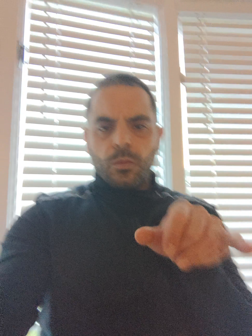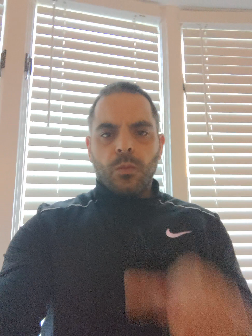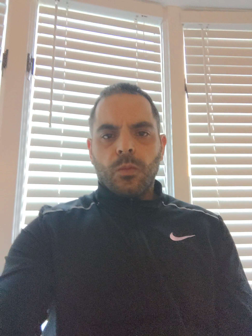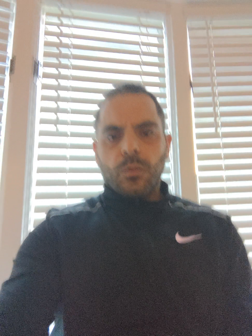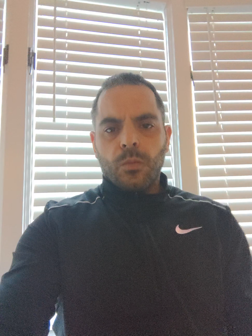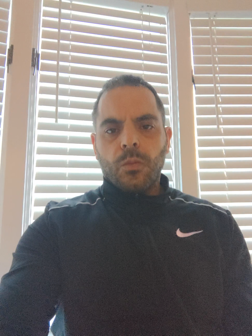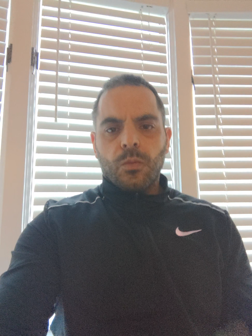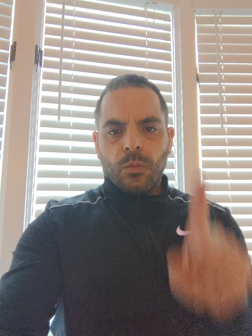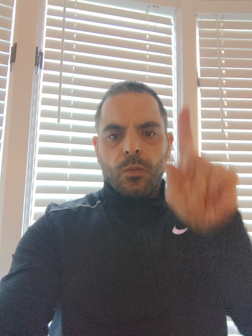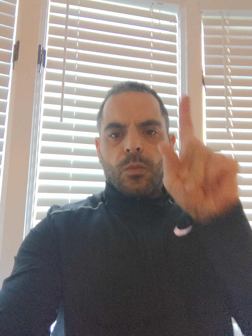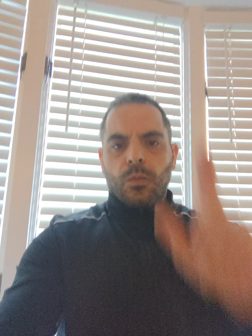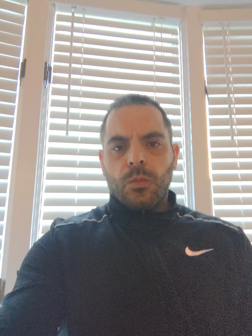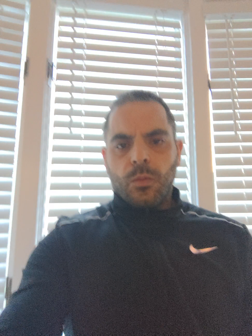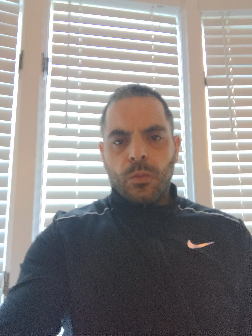up